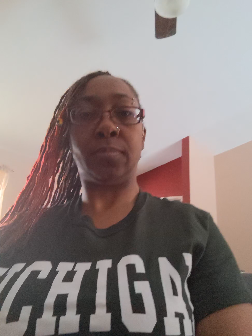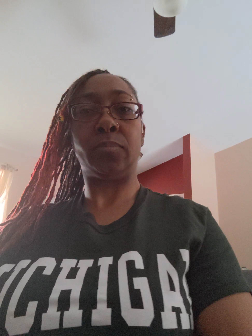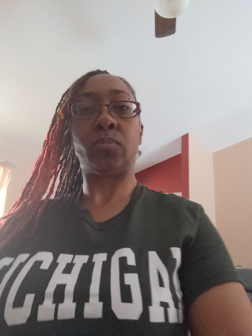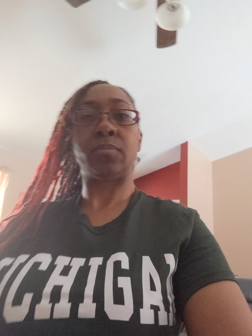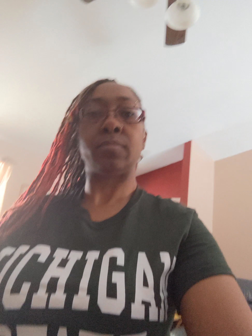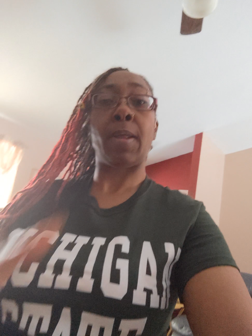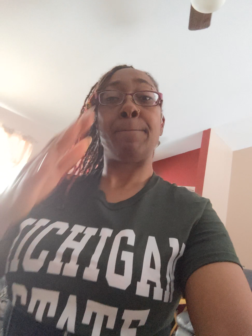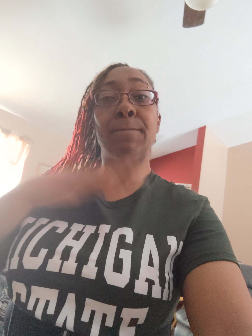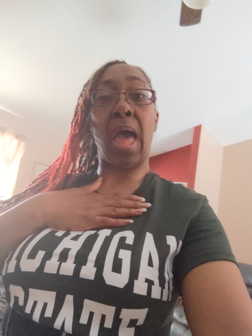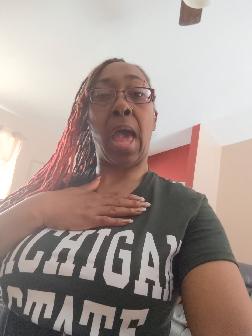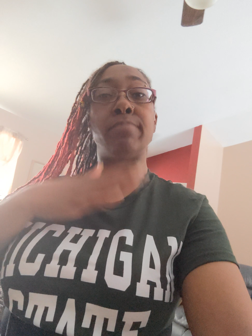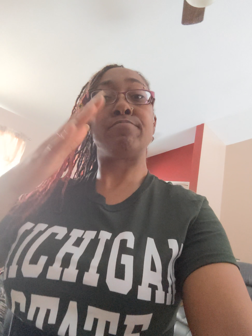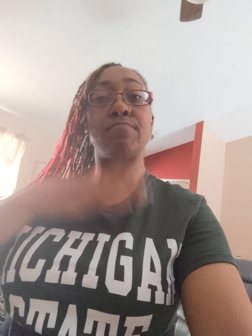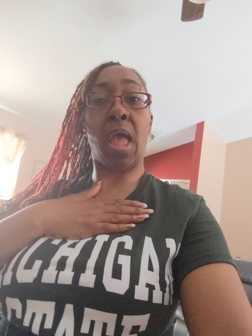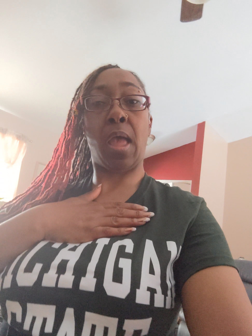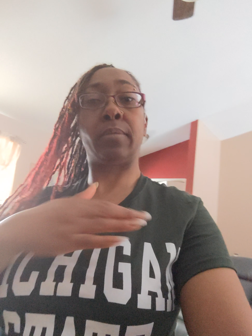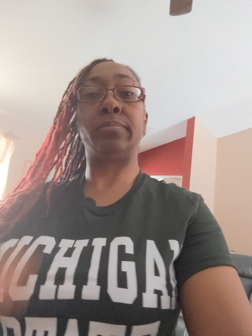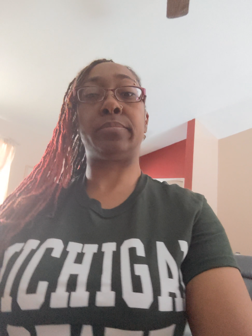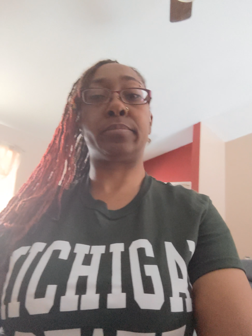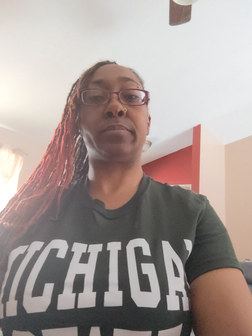my